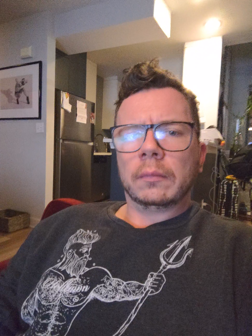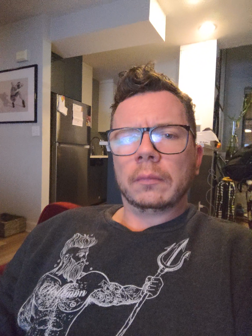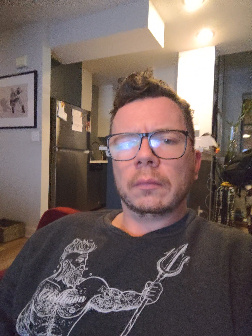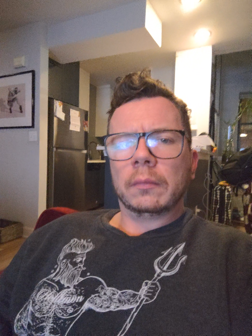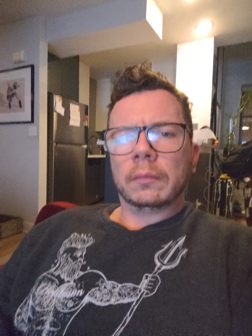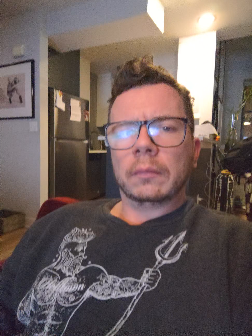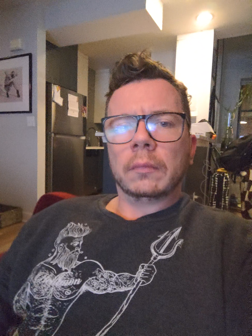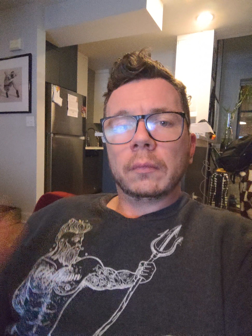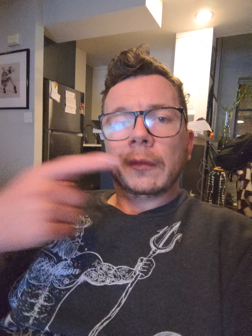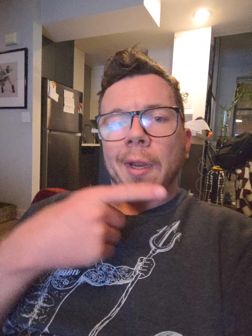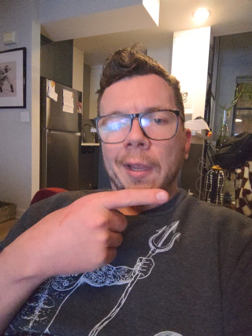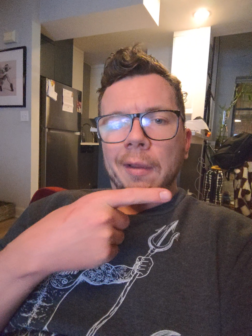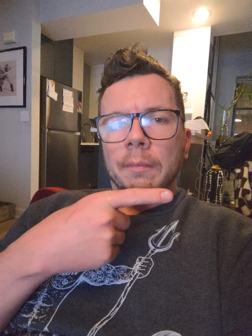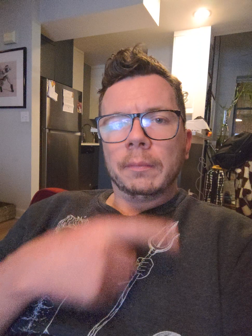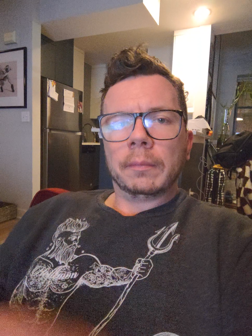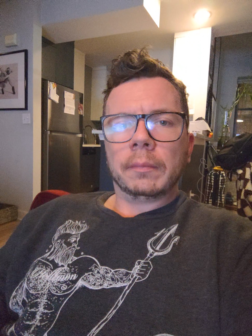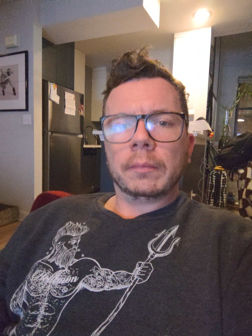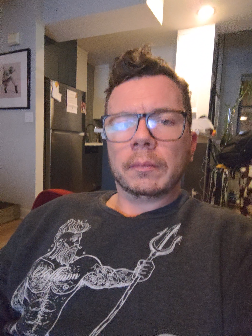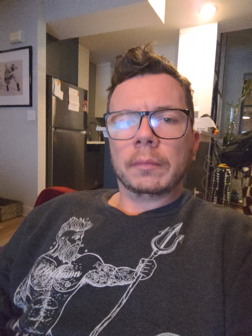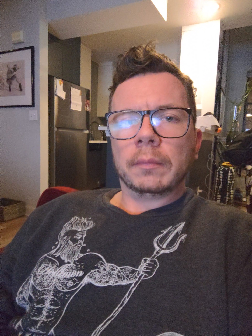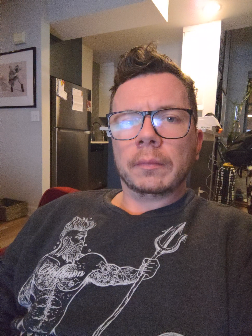he/she/it